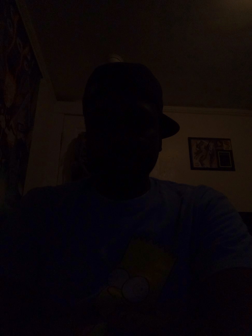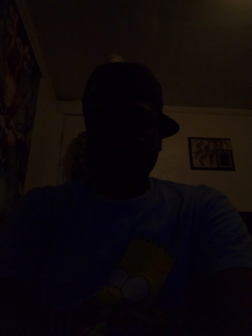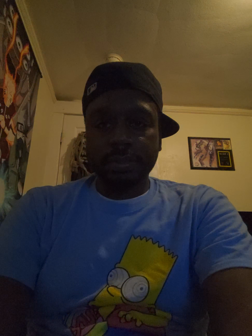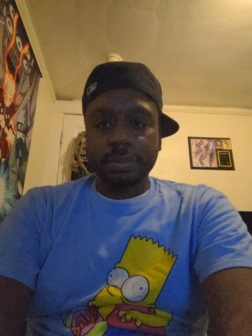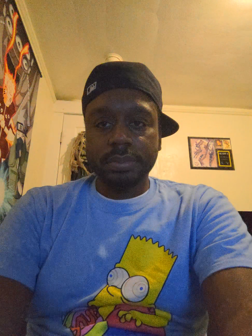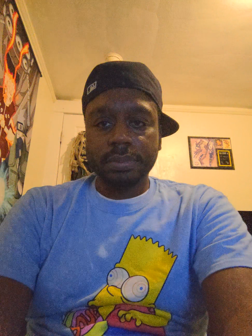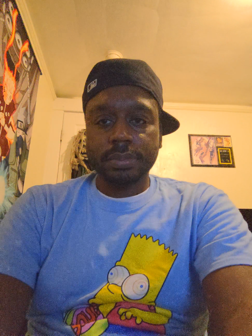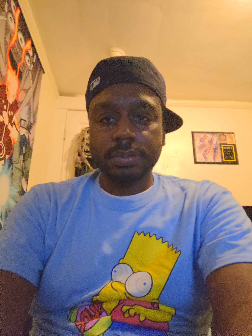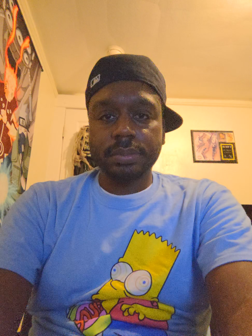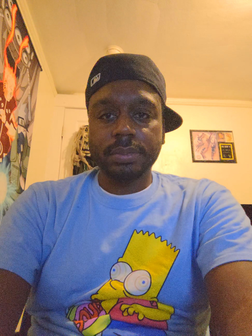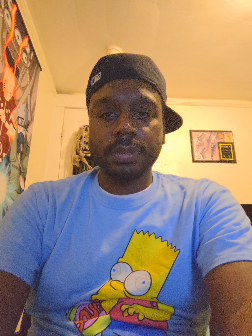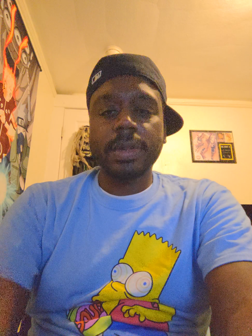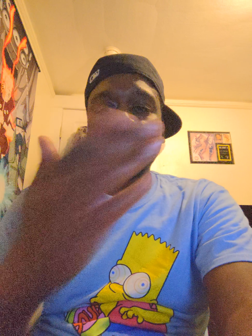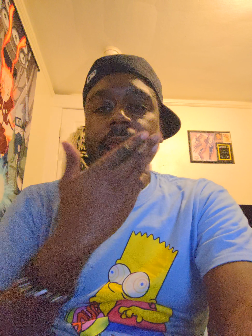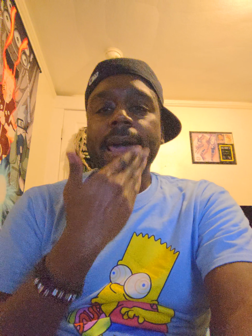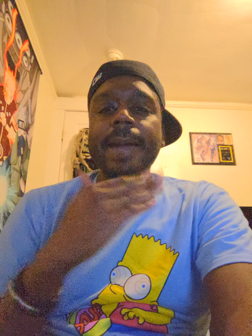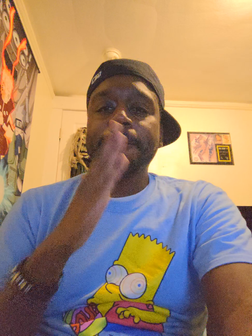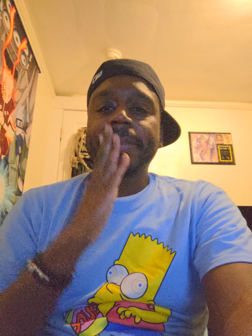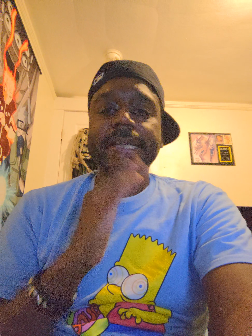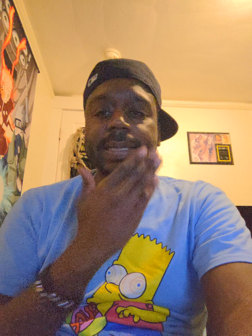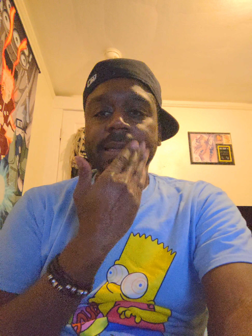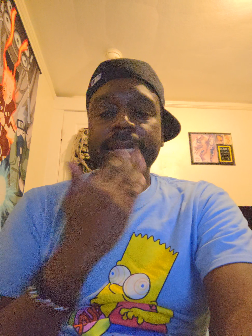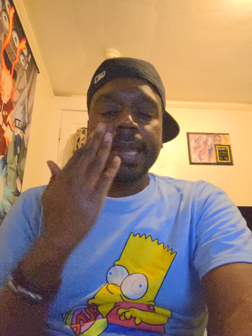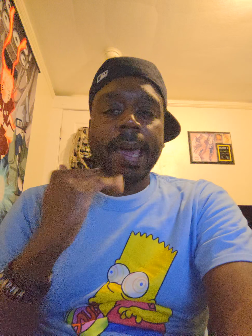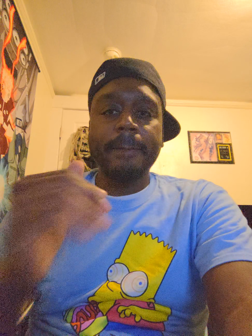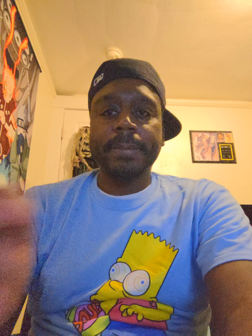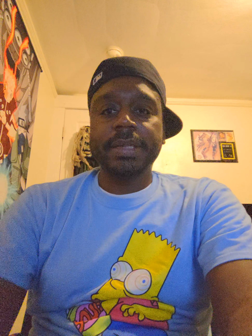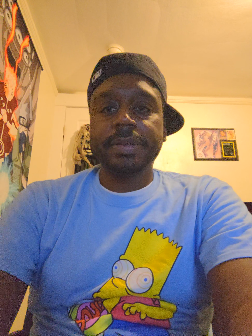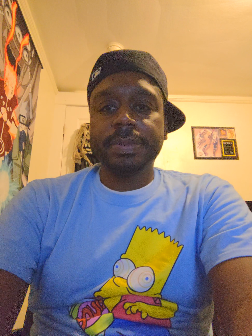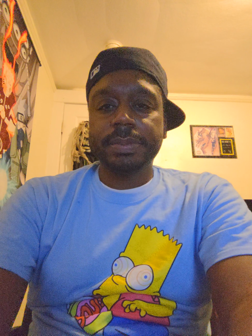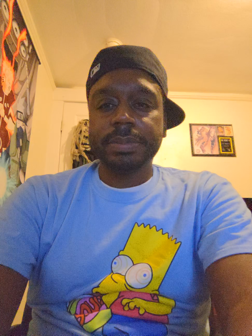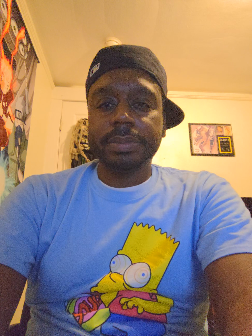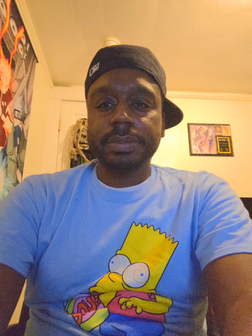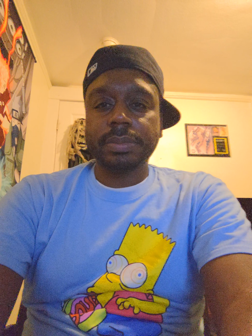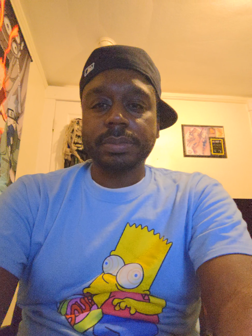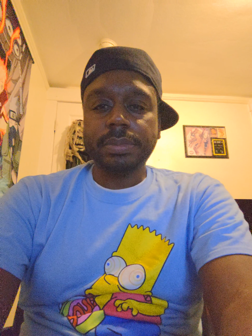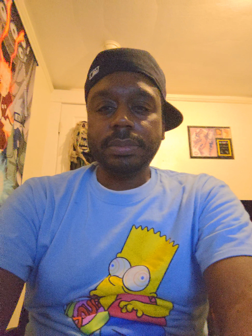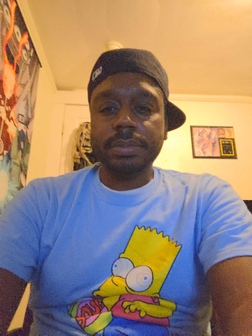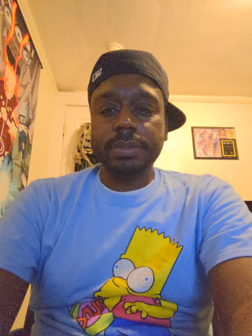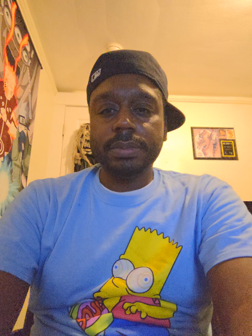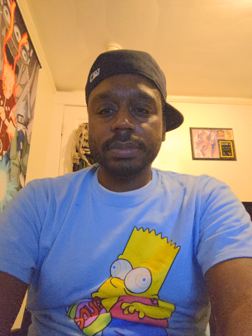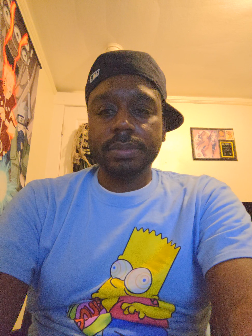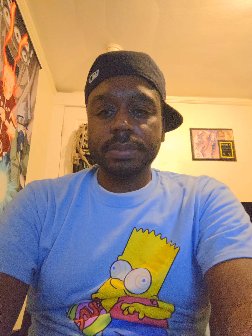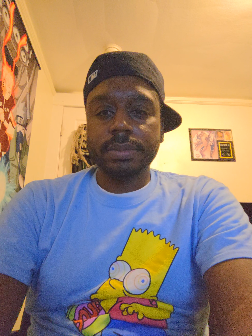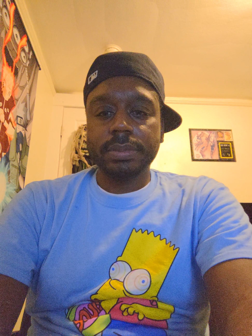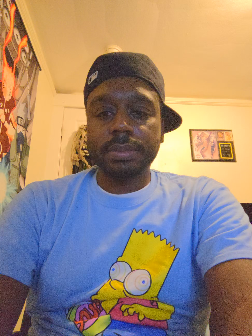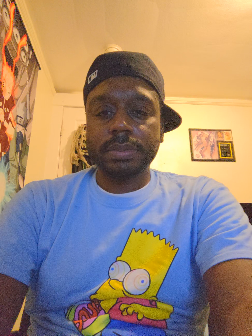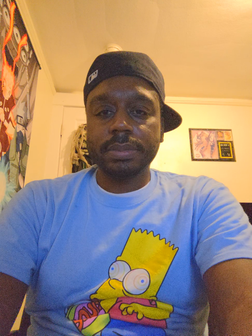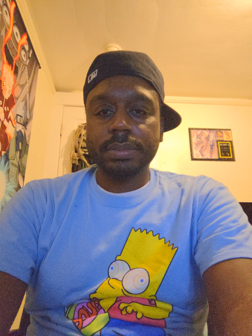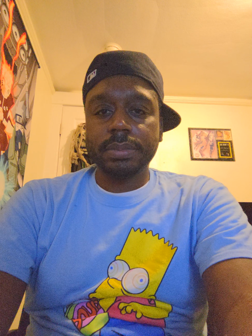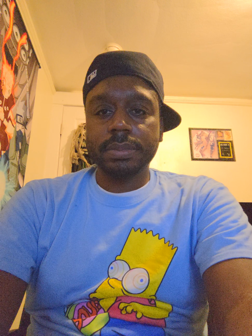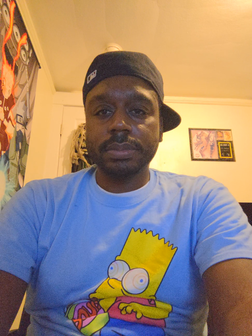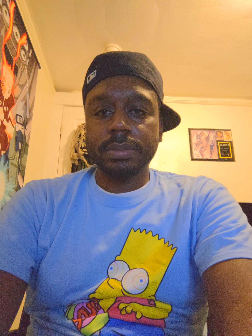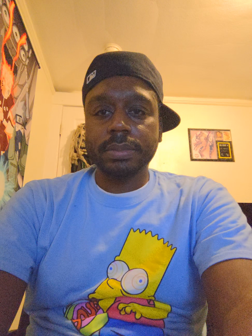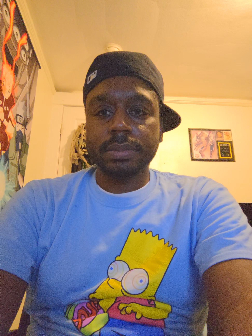napkin